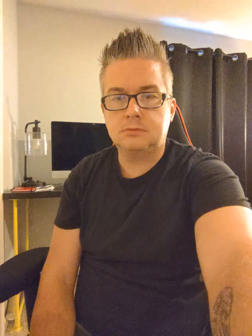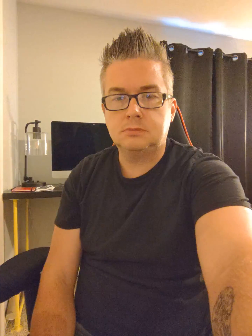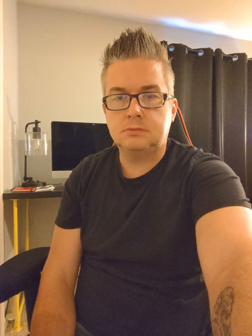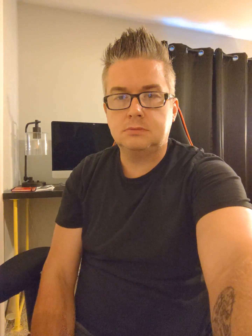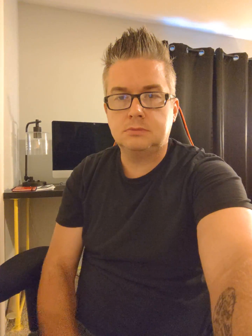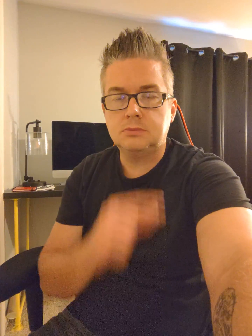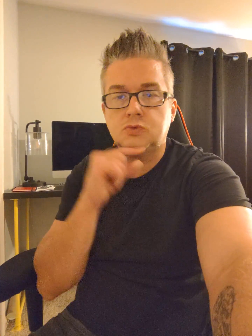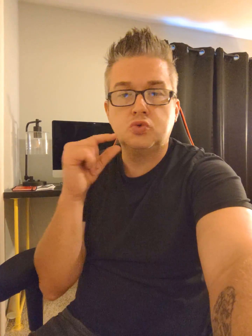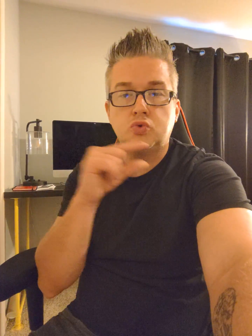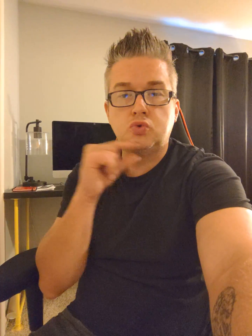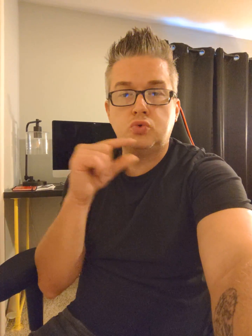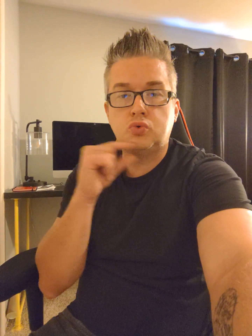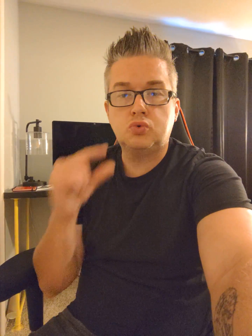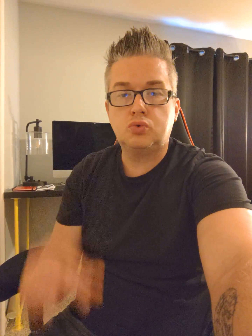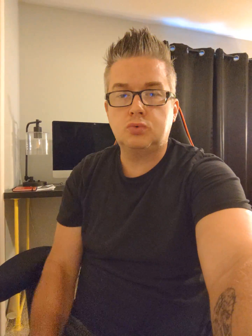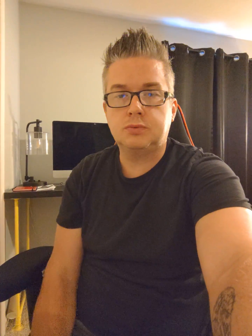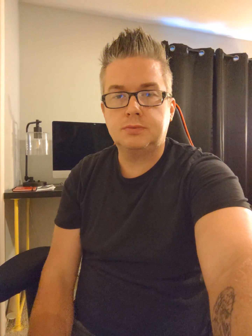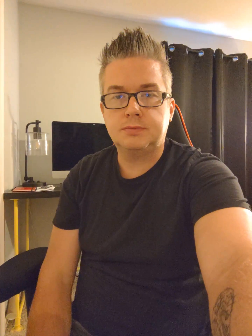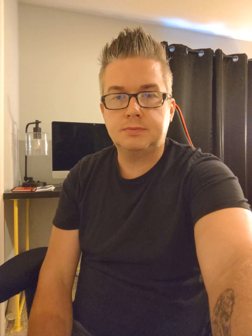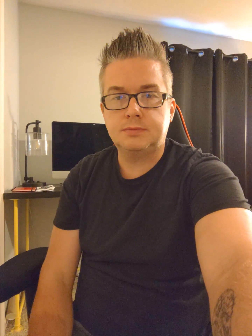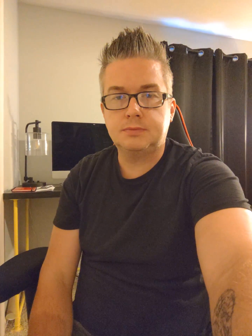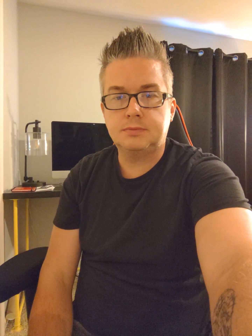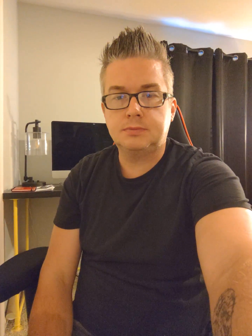glue